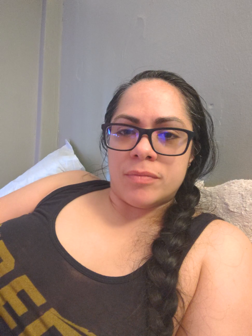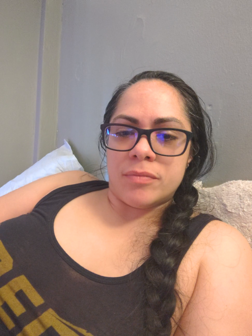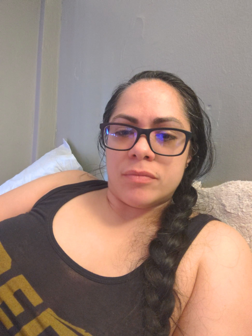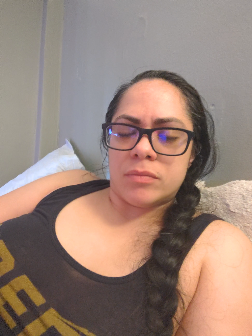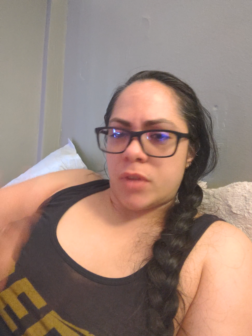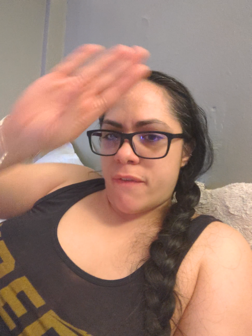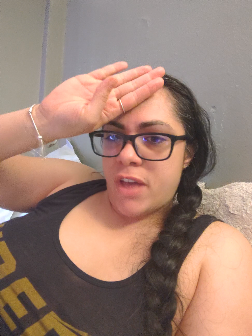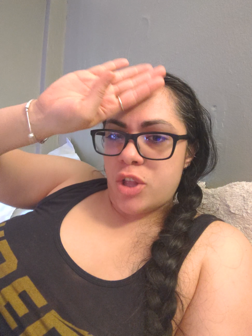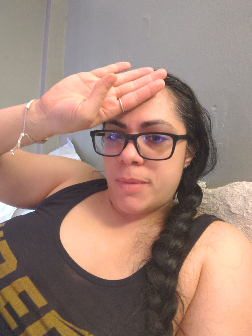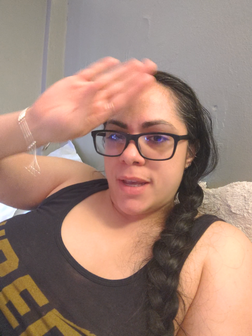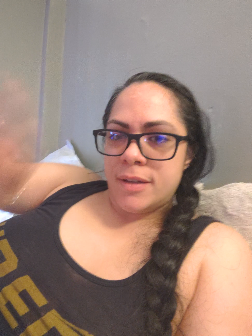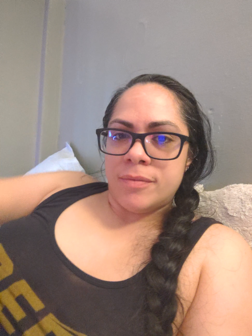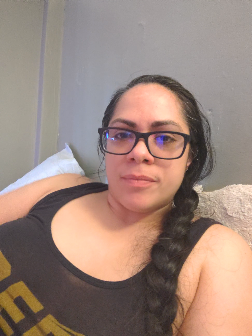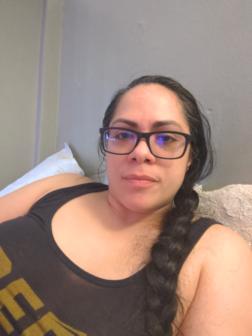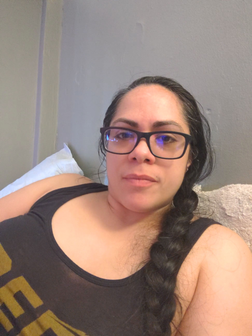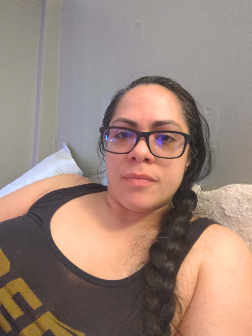fireman